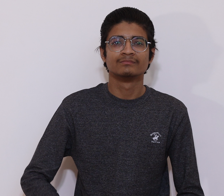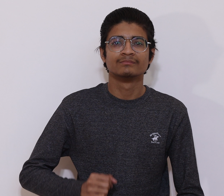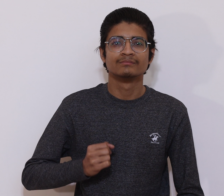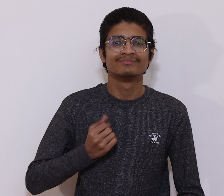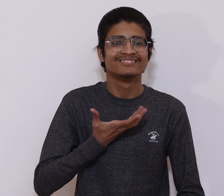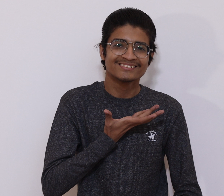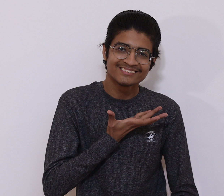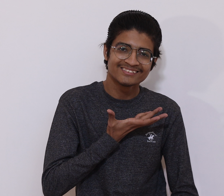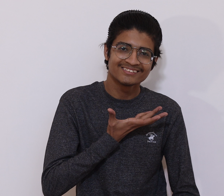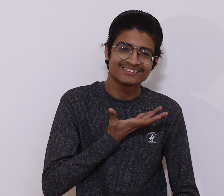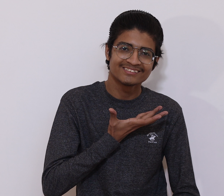glad